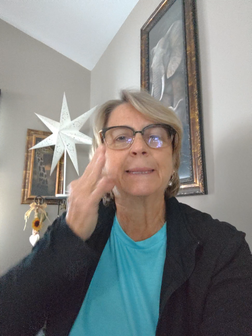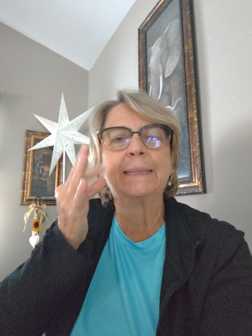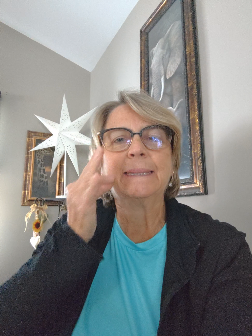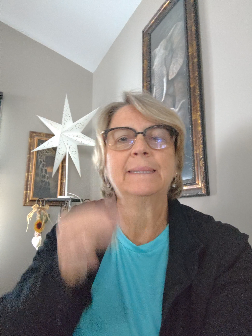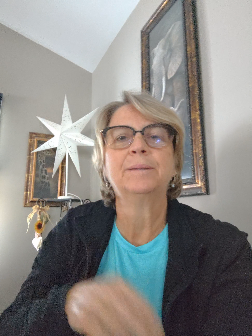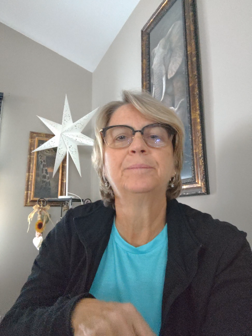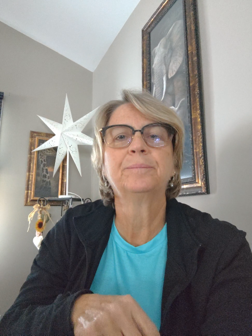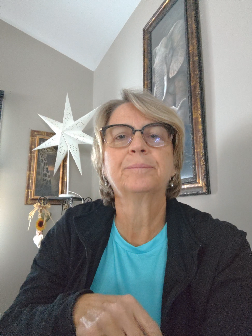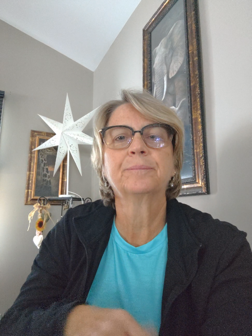kitty